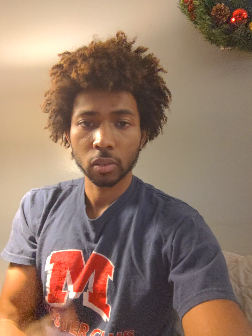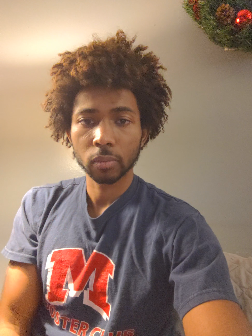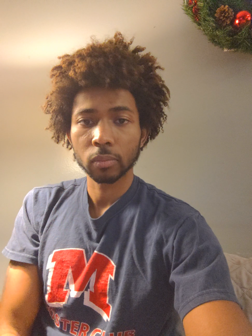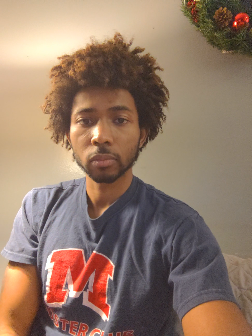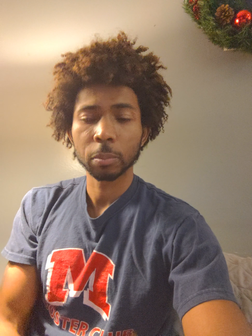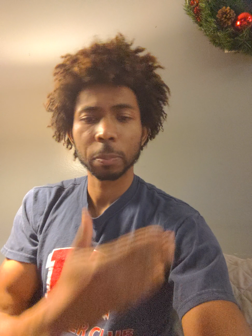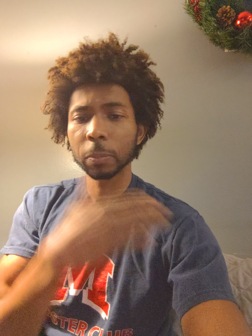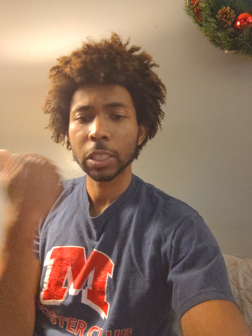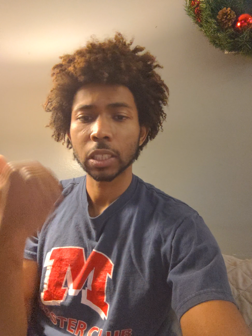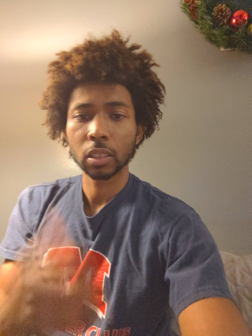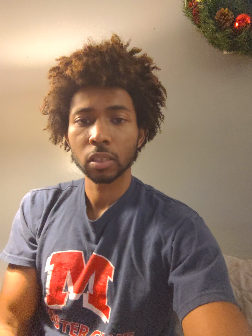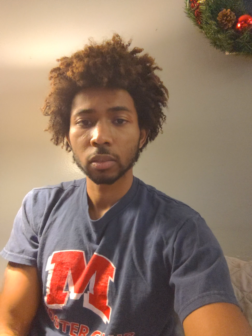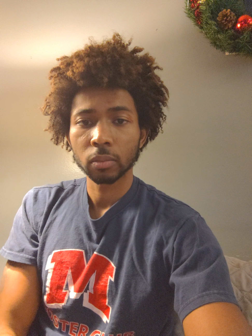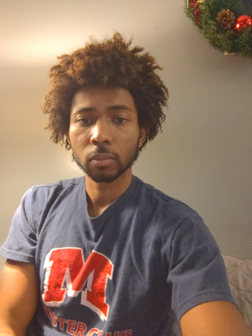better